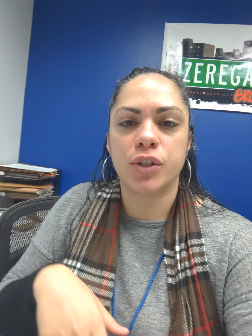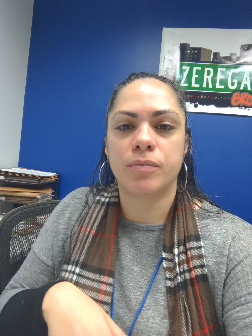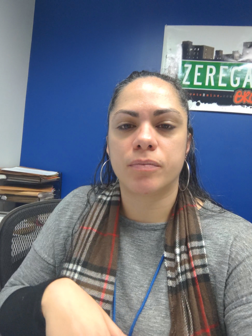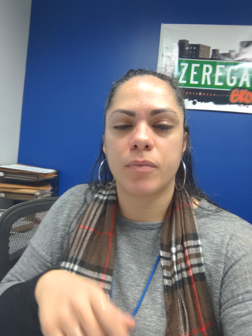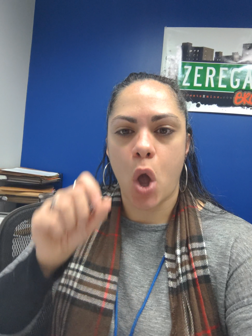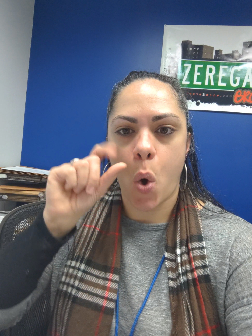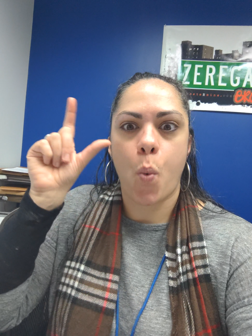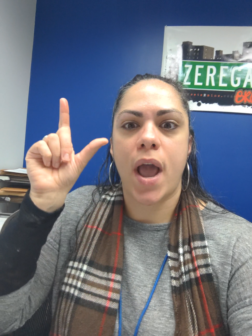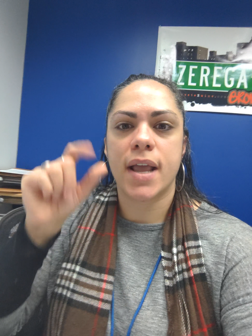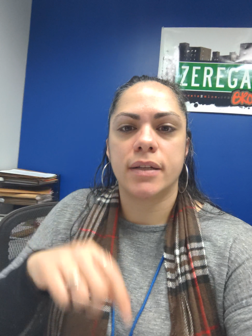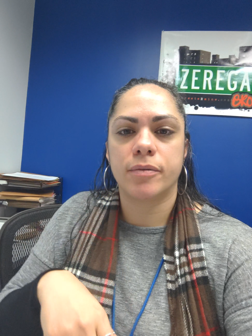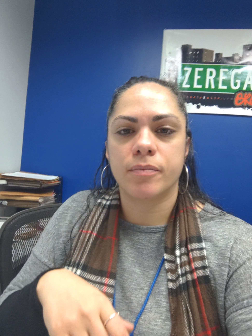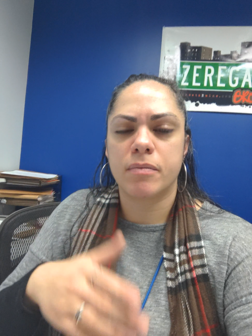awake